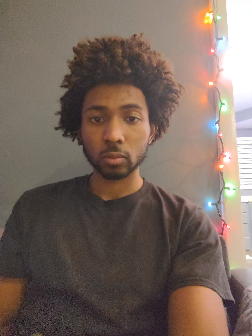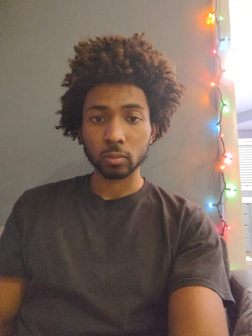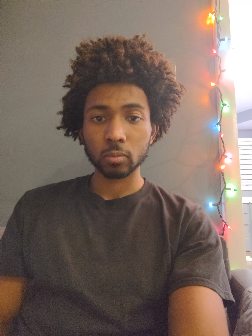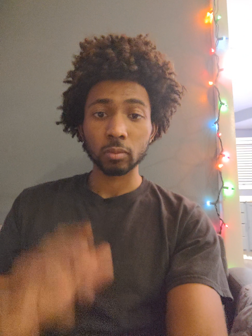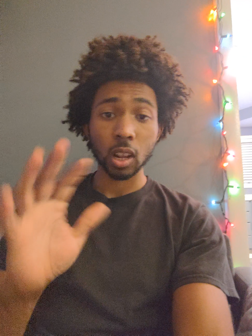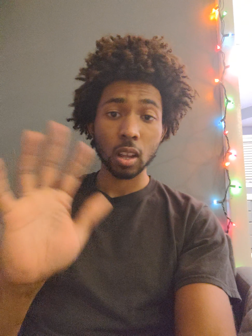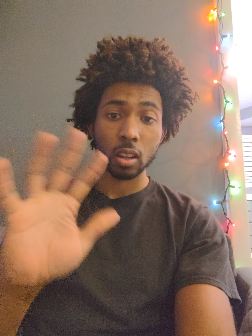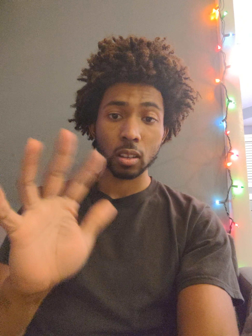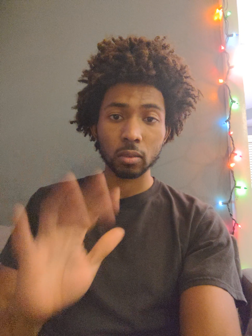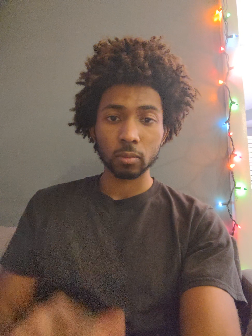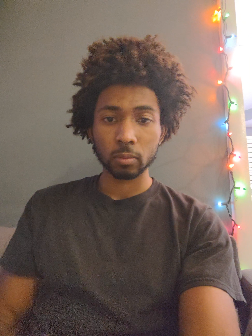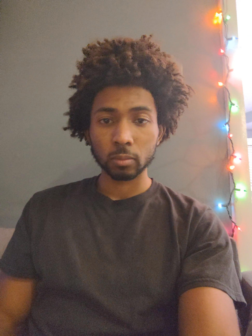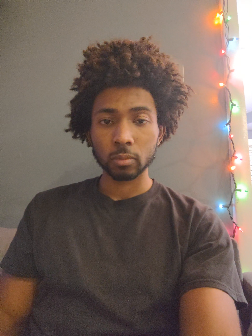hello